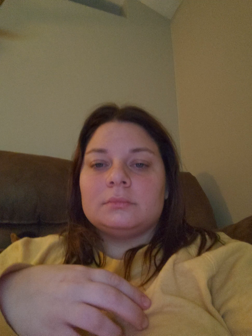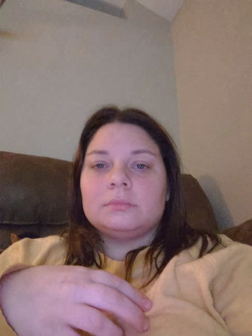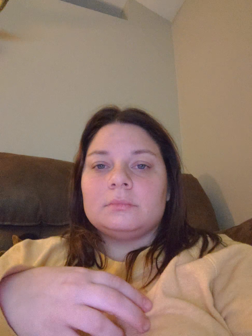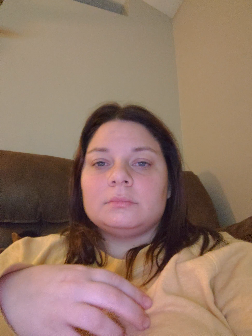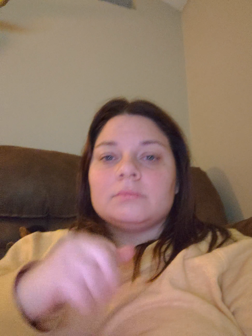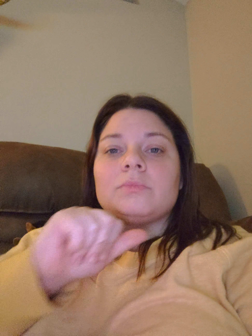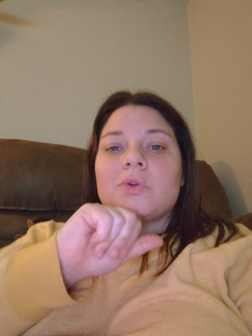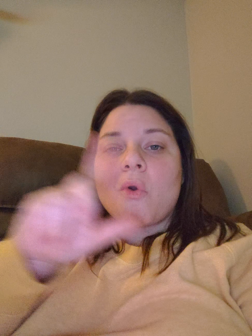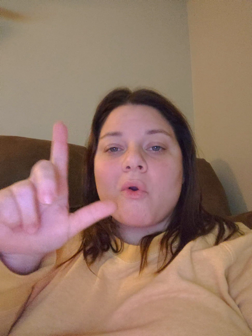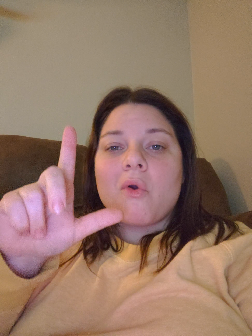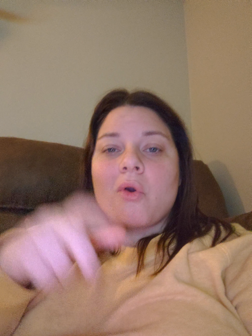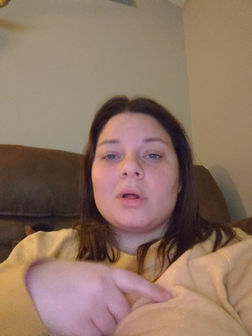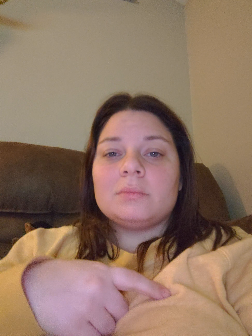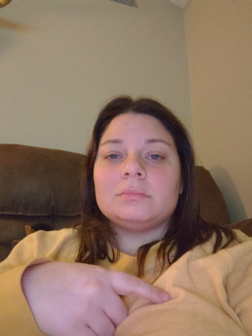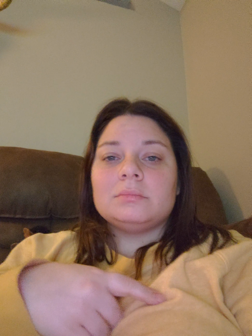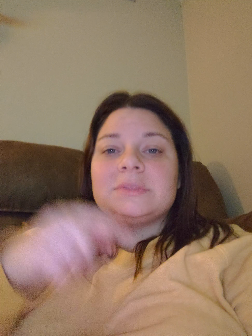all